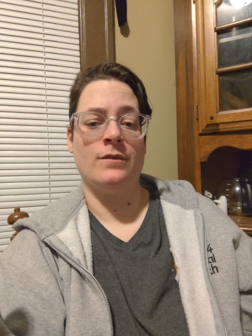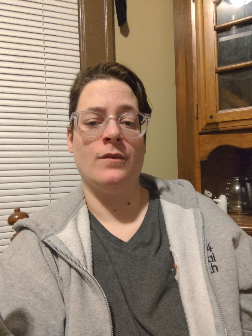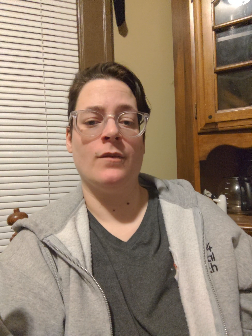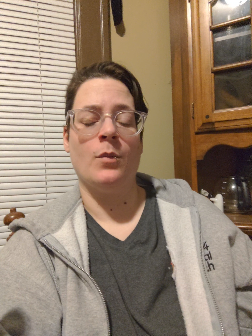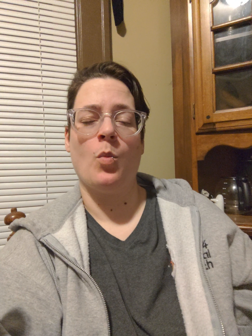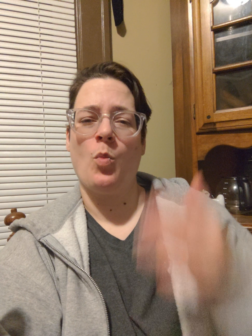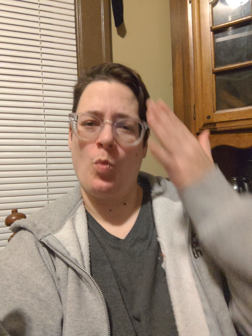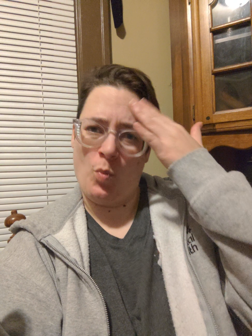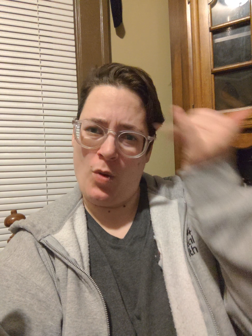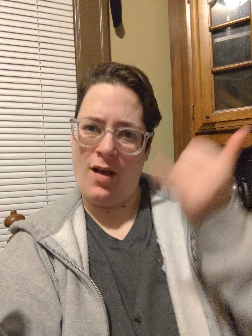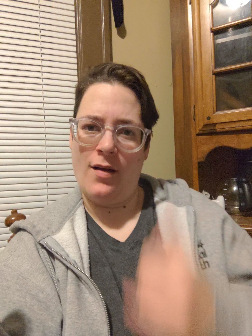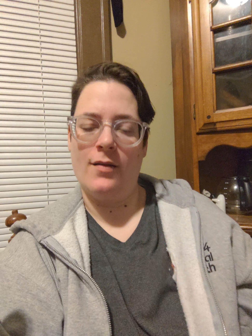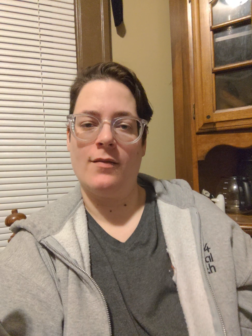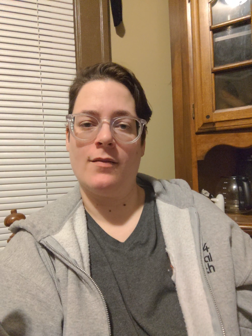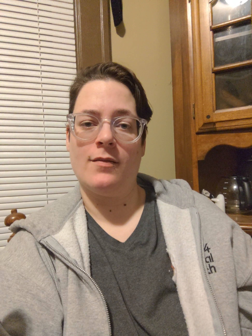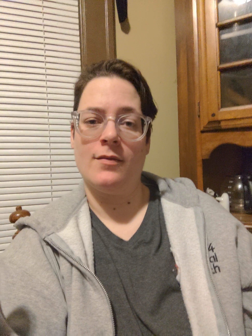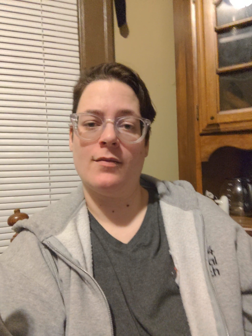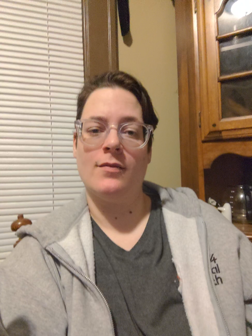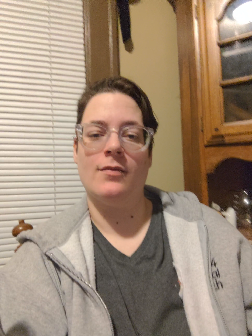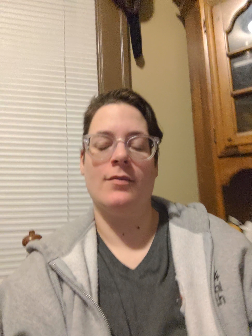why